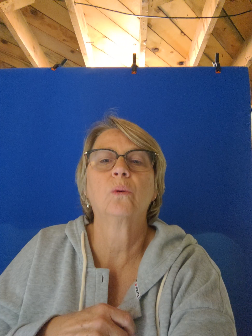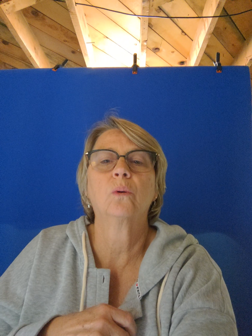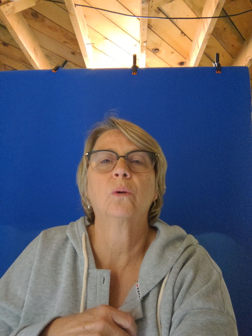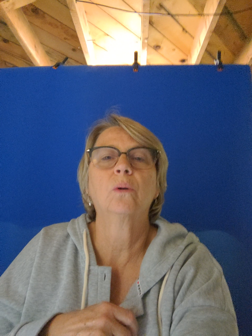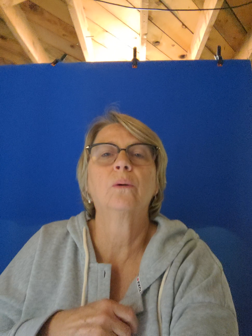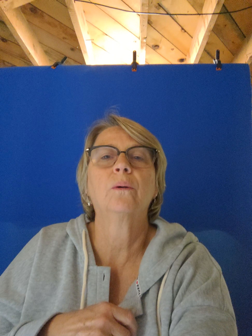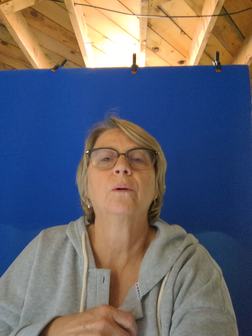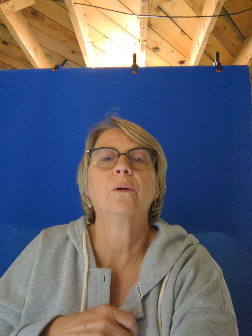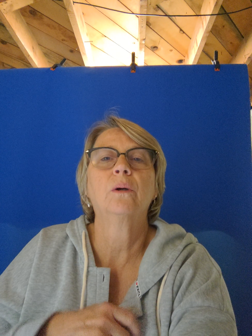balloon